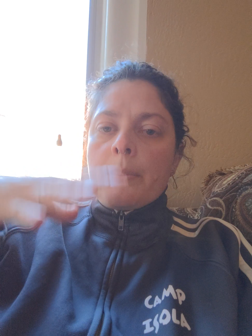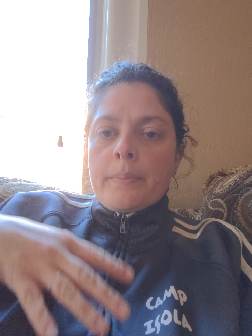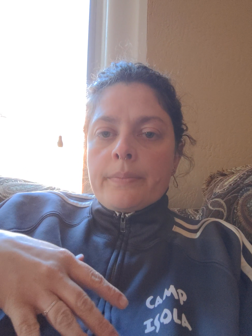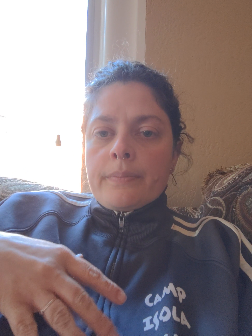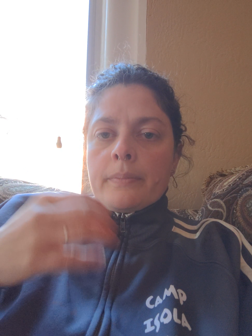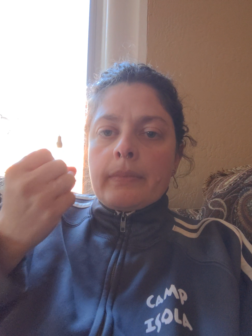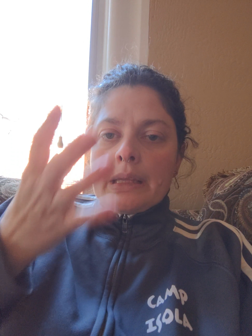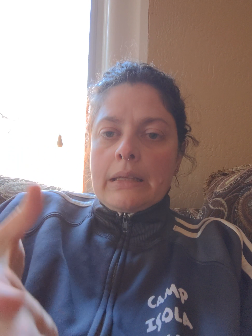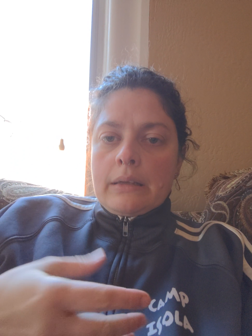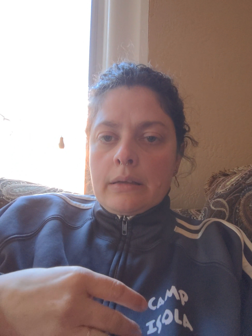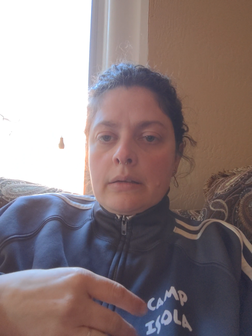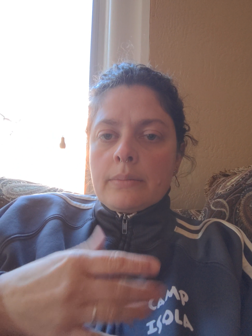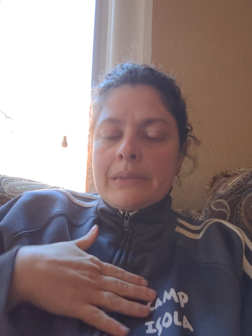many